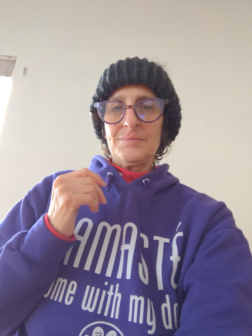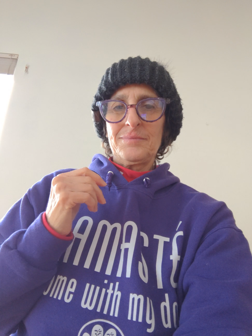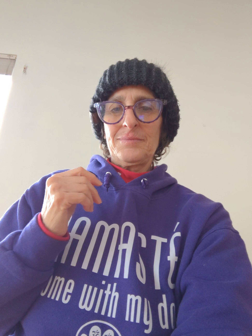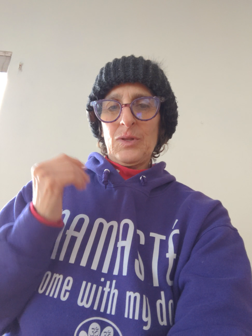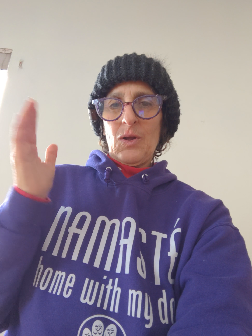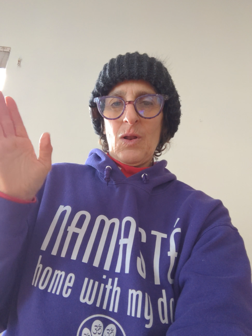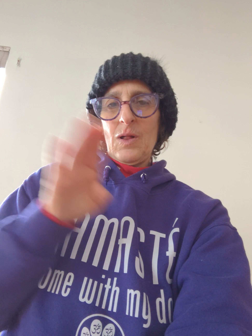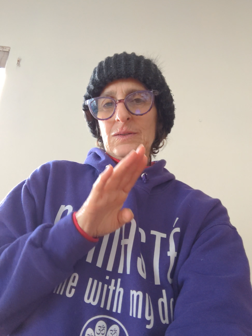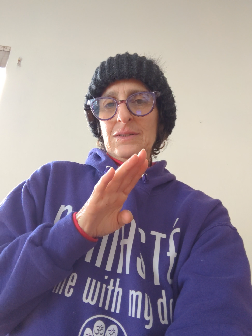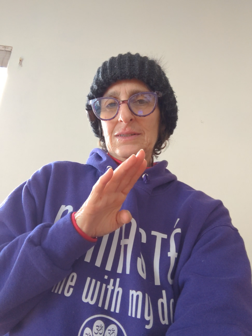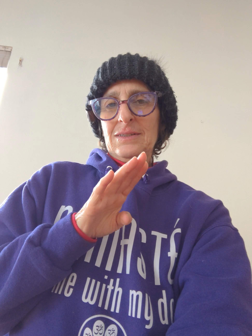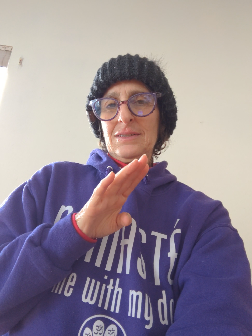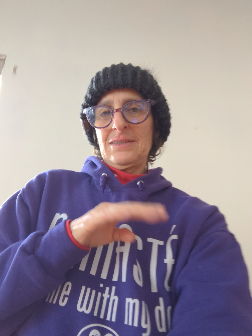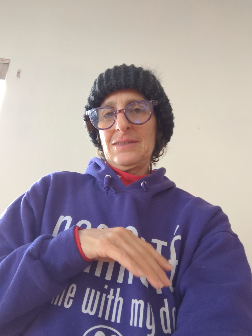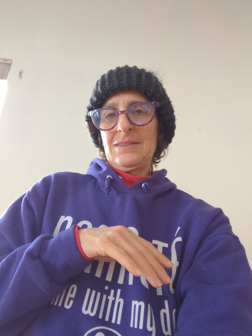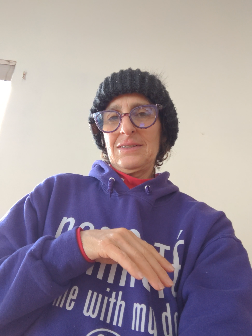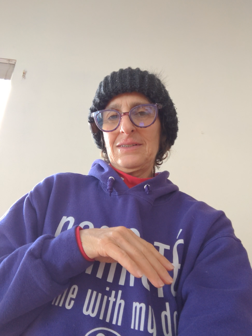close